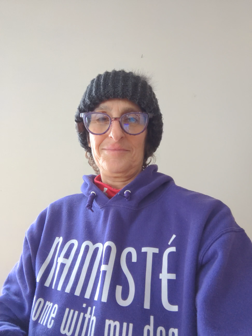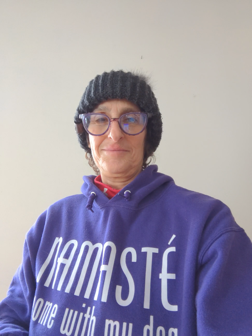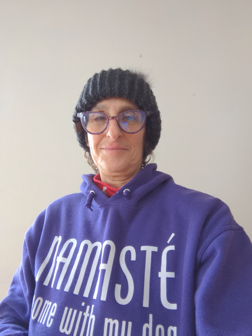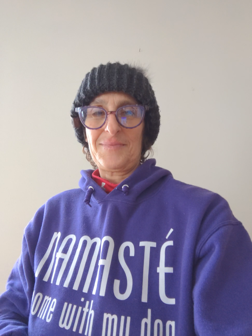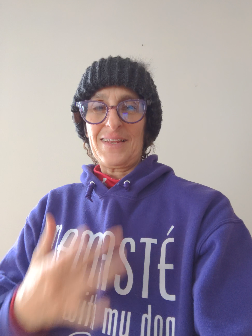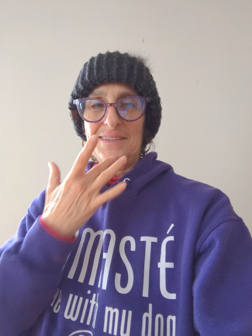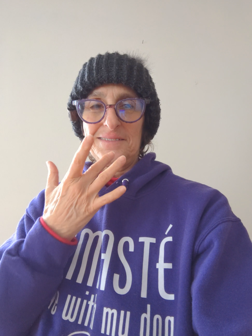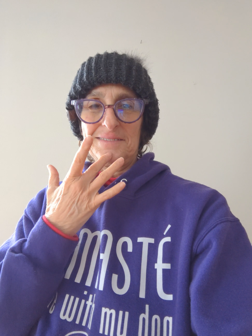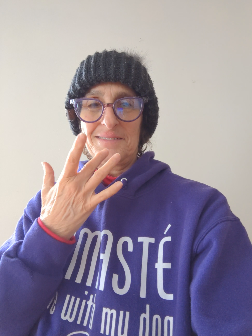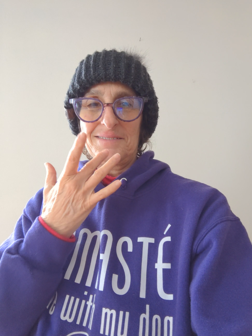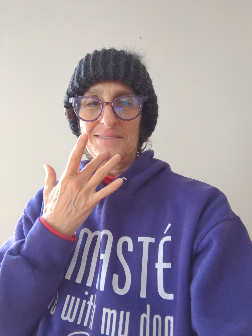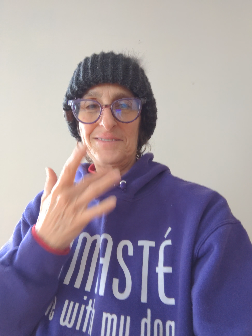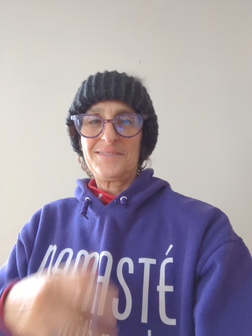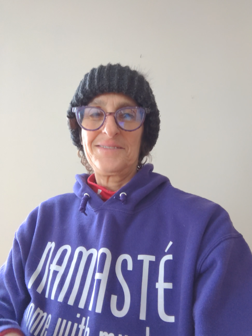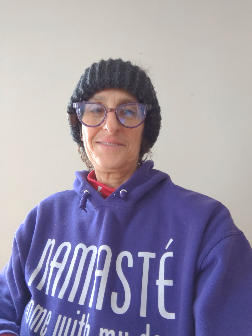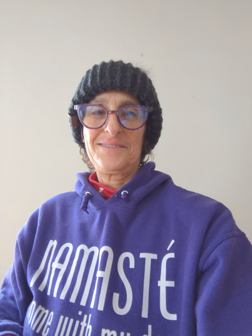taste